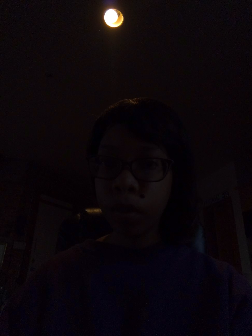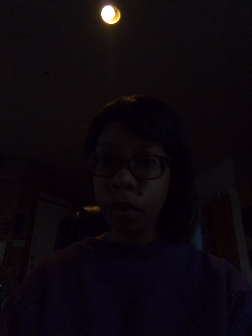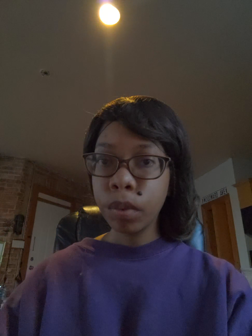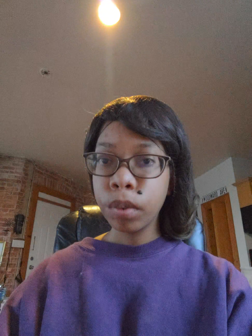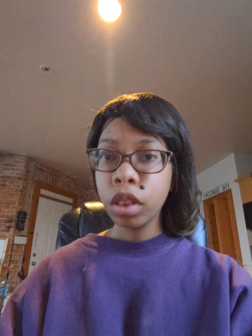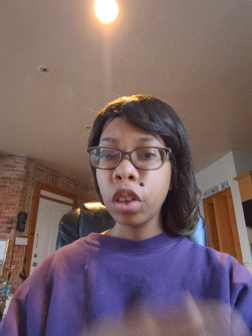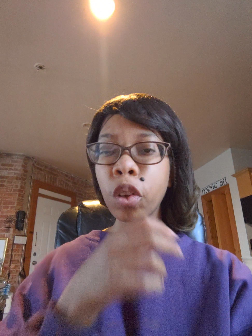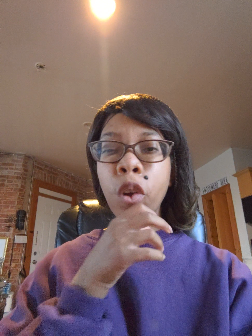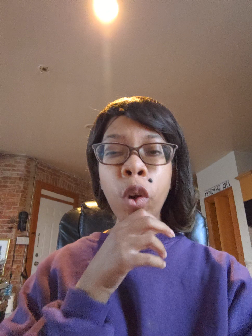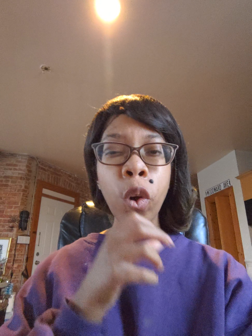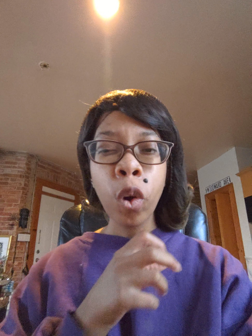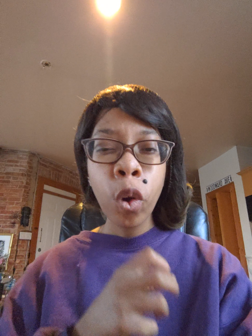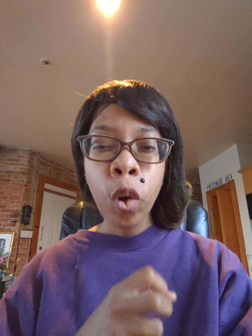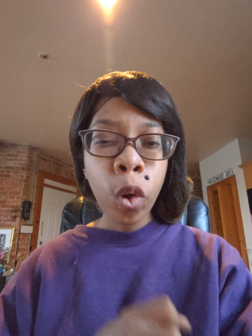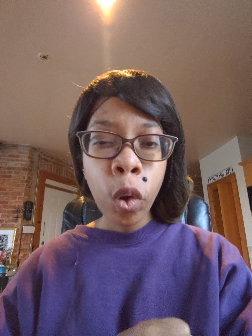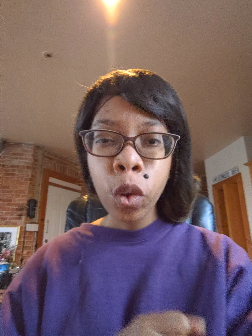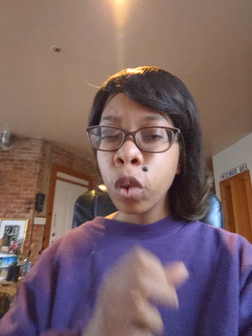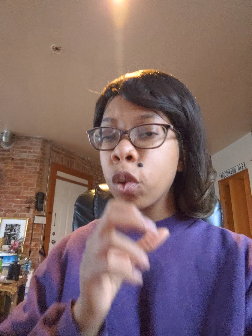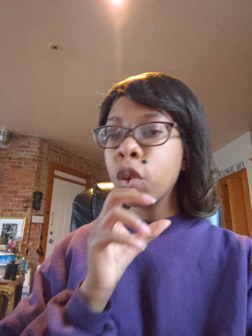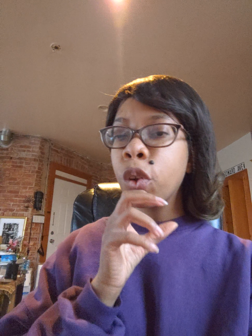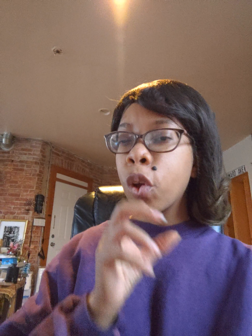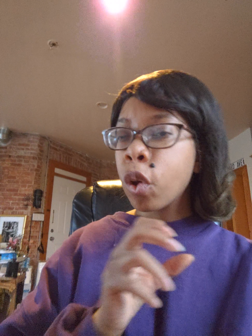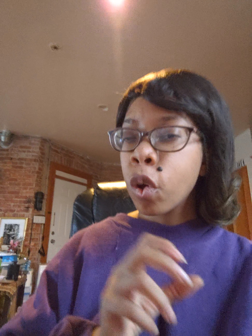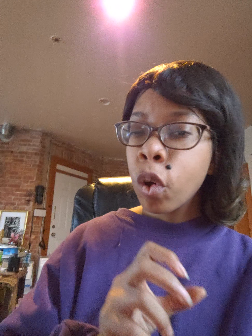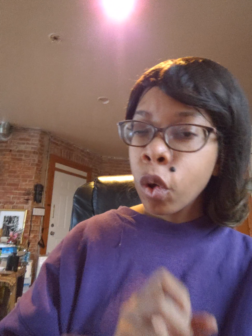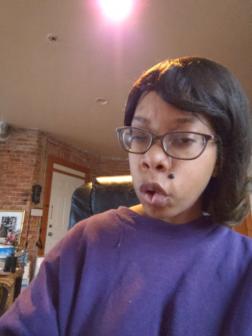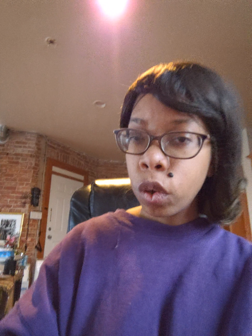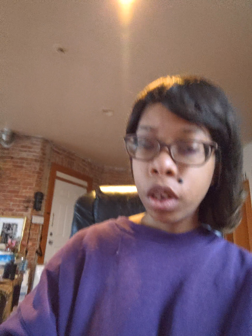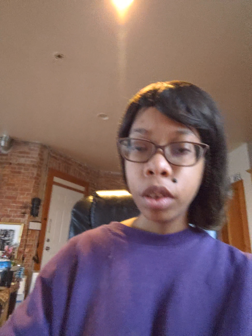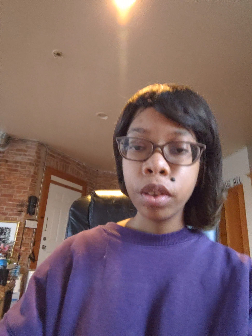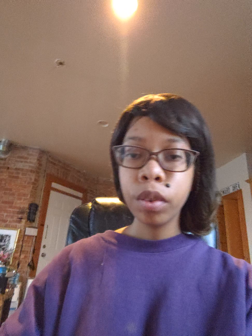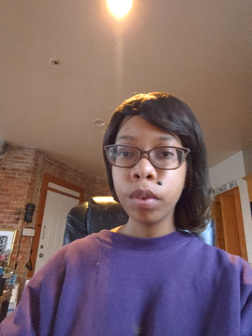old